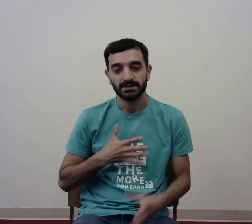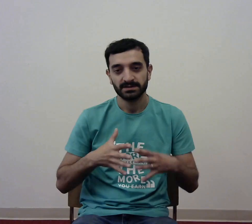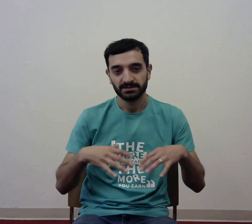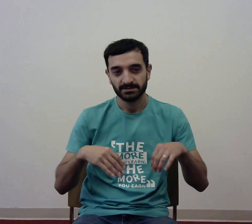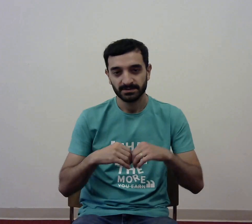ailə